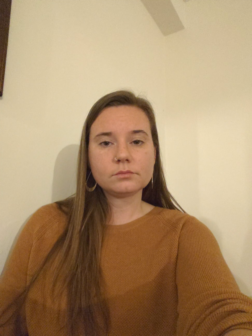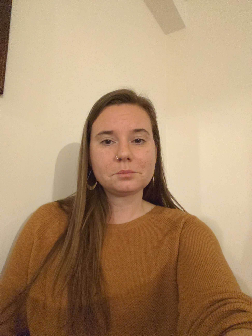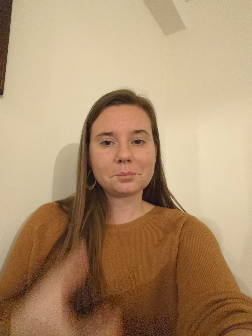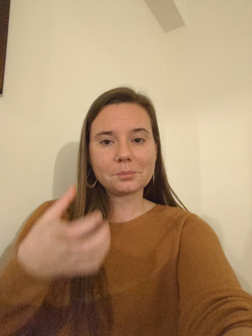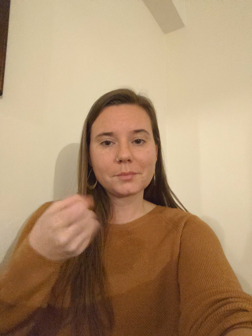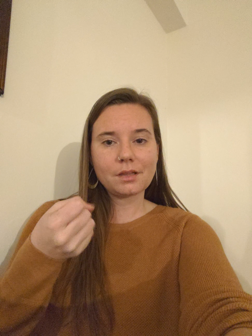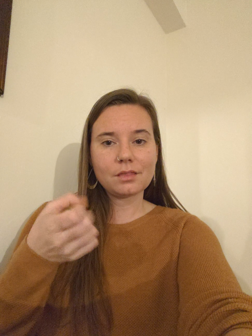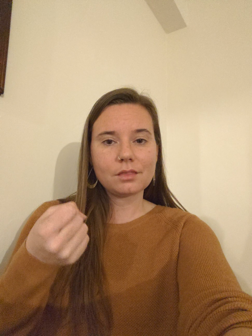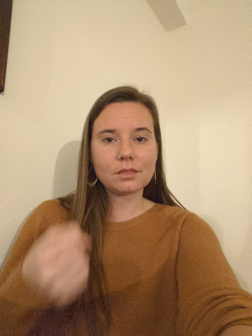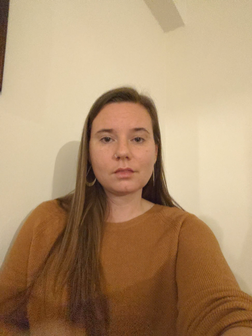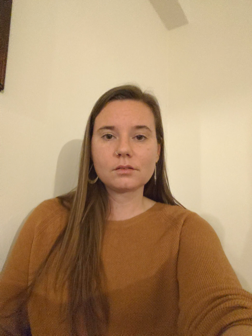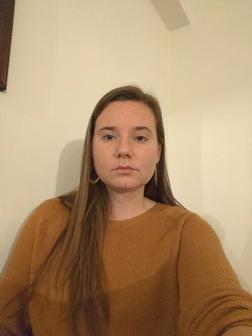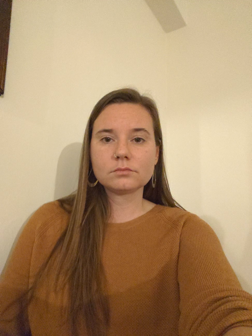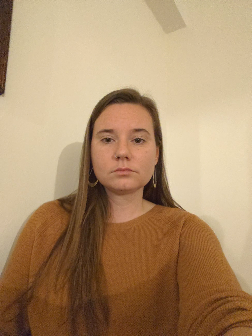milk